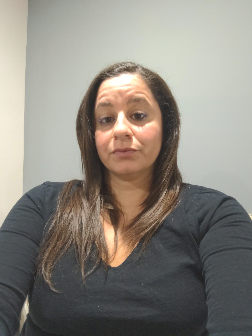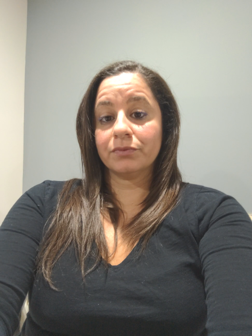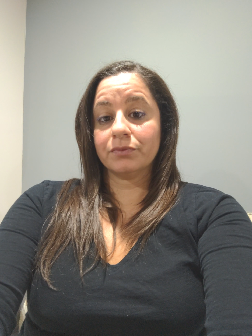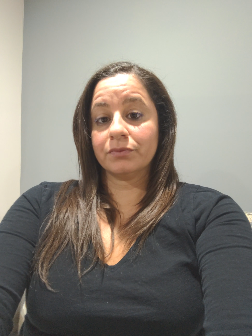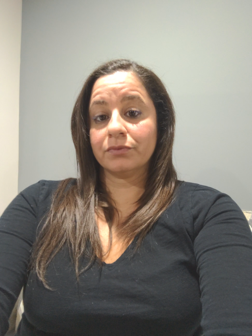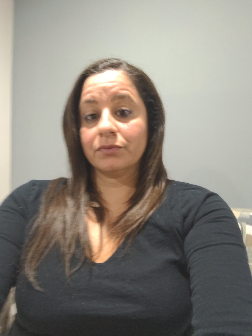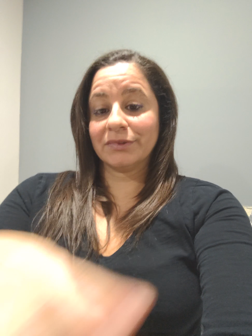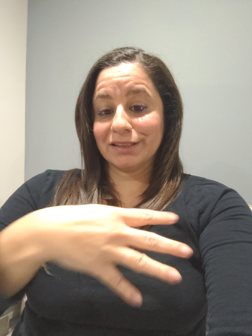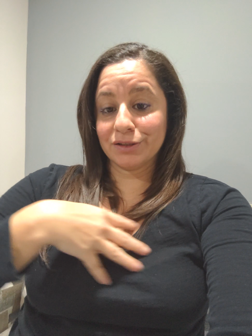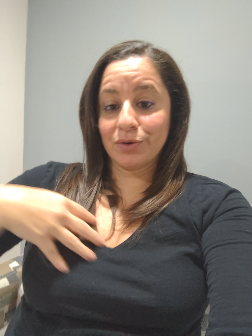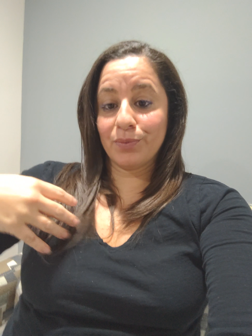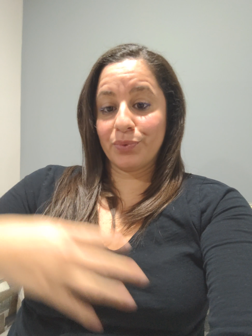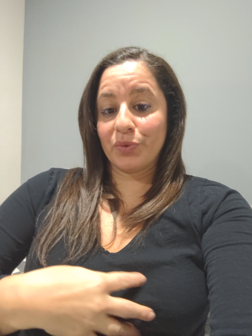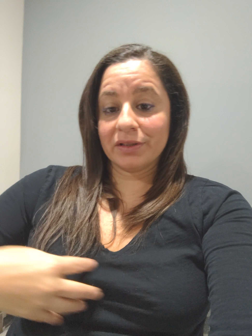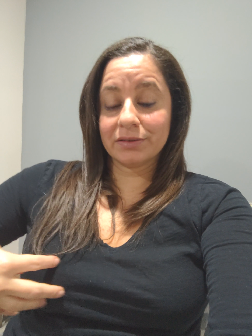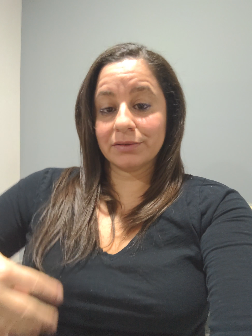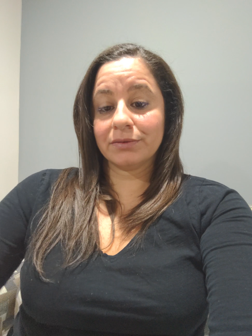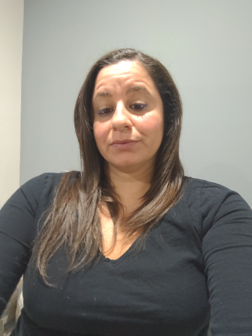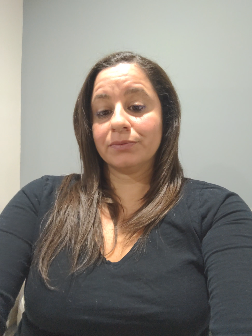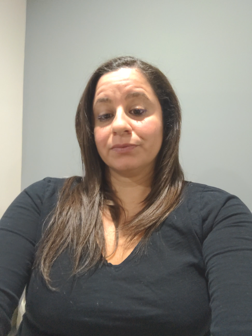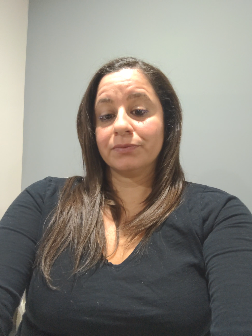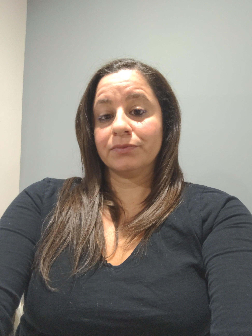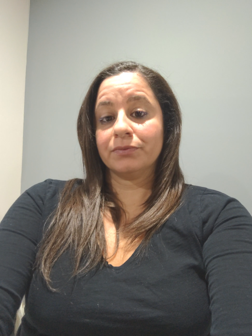zebra